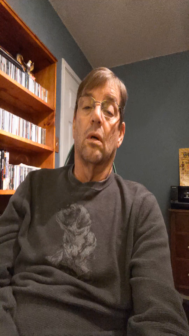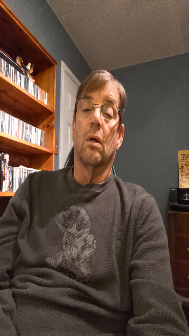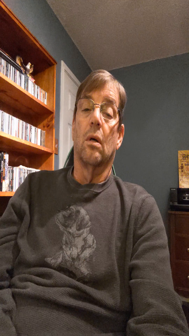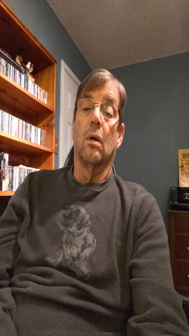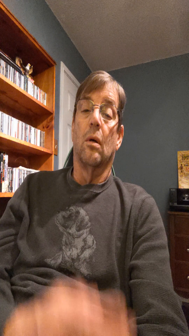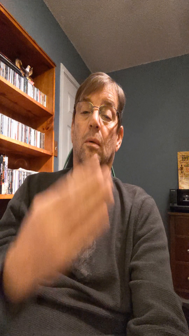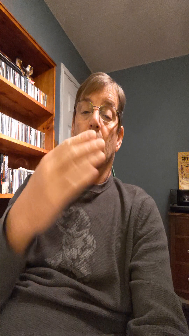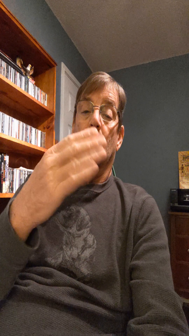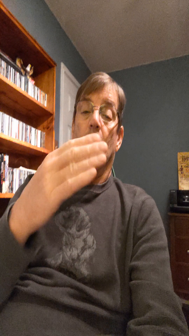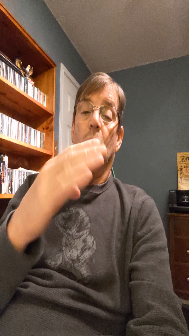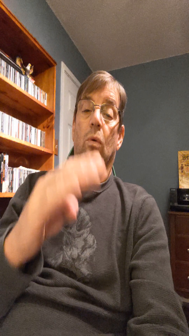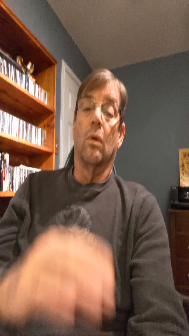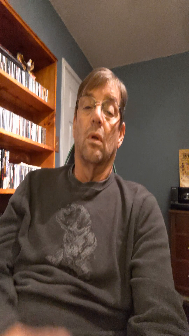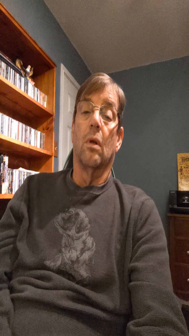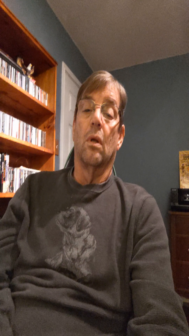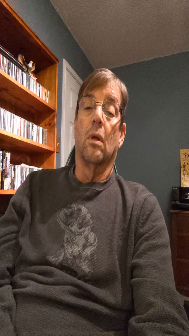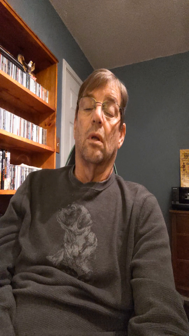blue